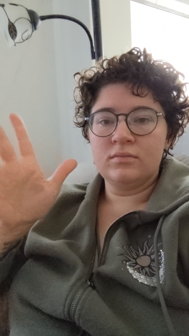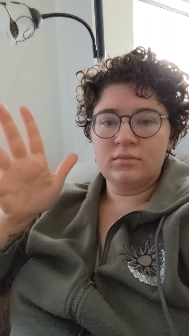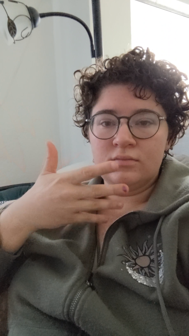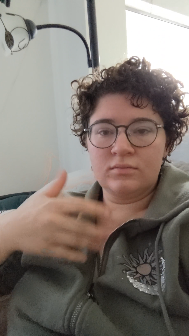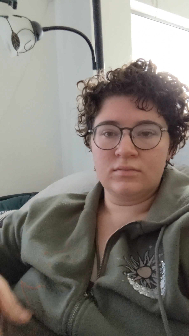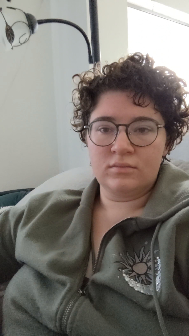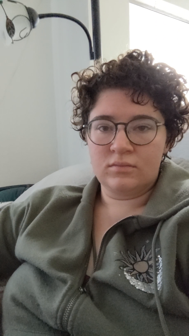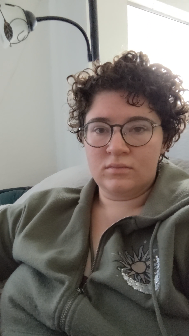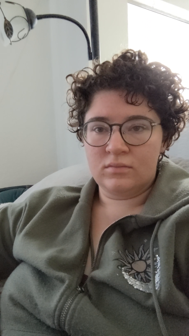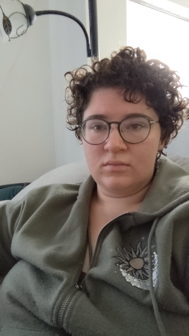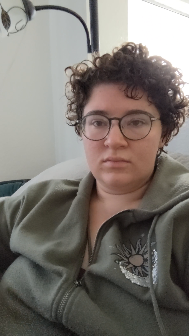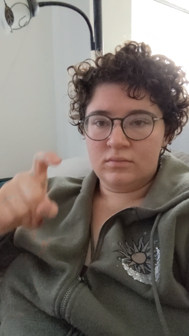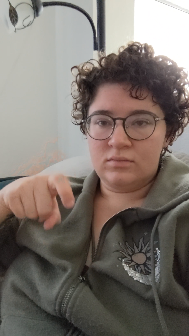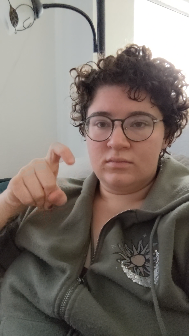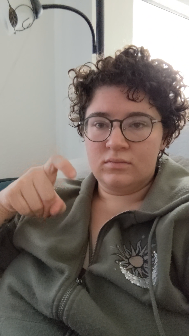need